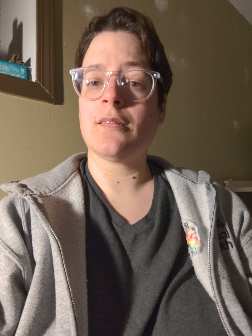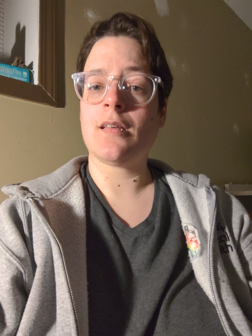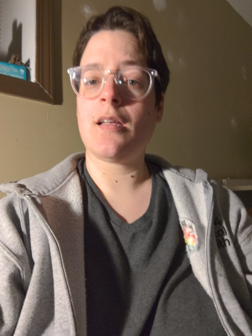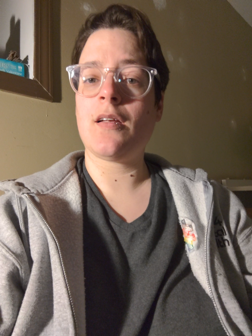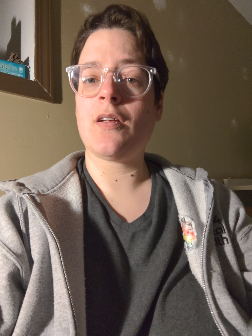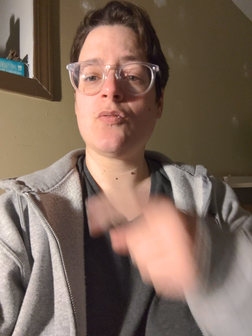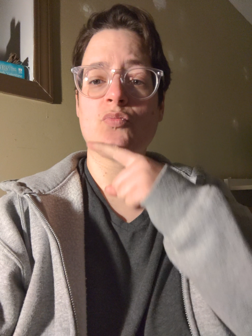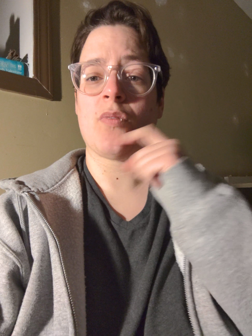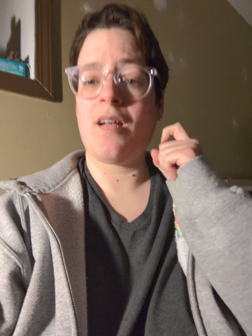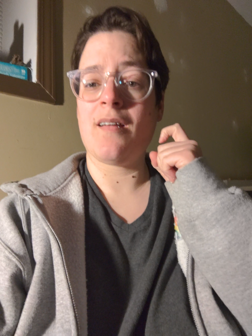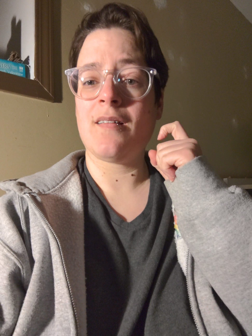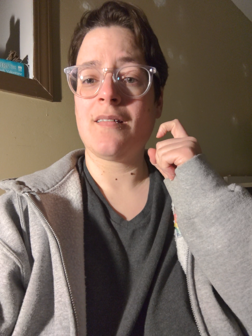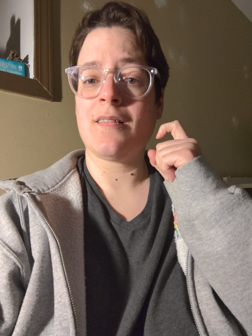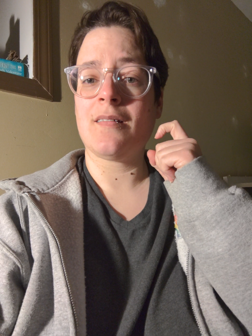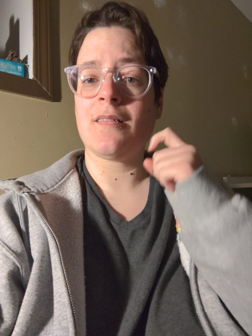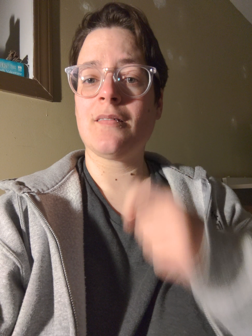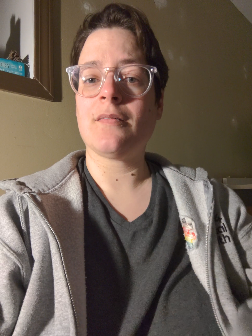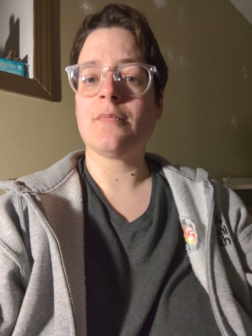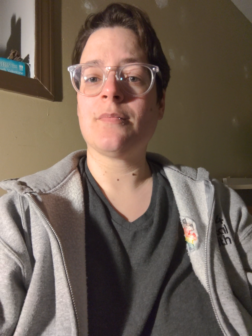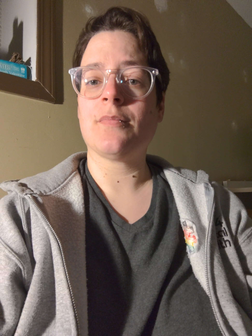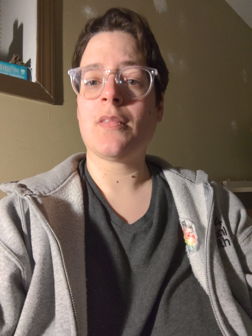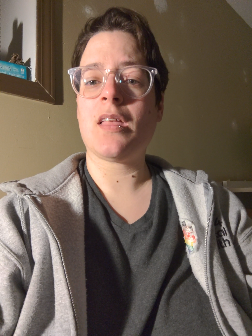dry